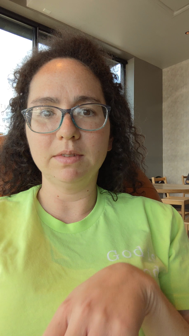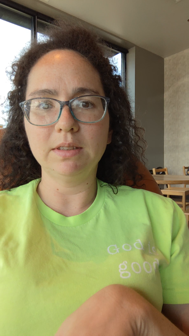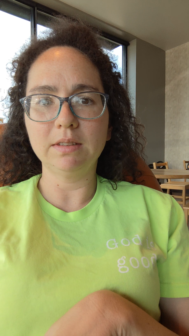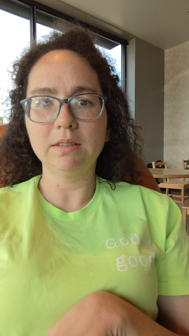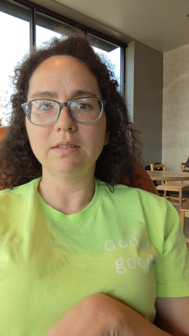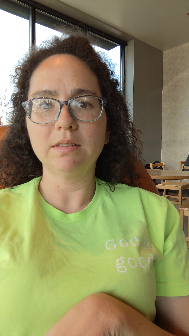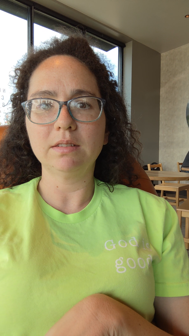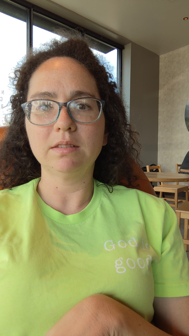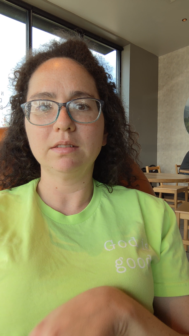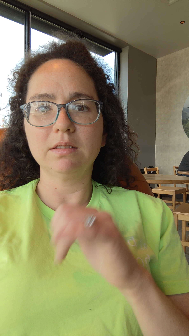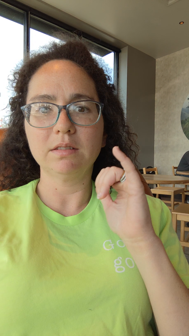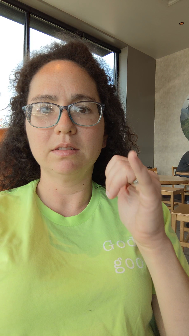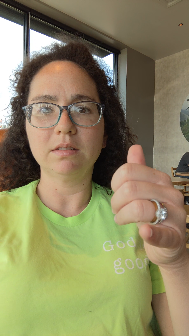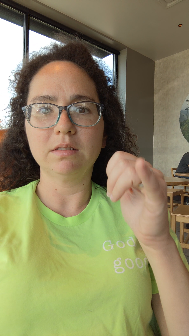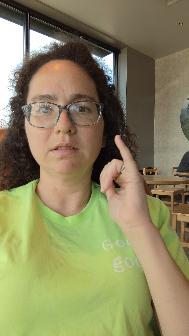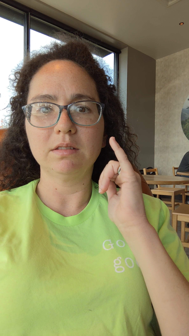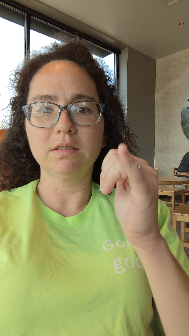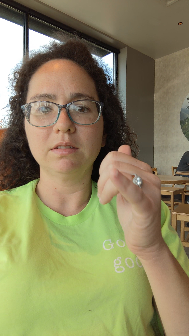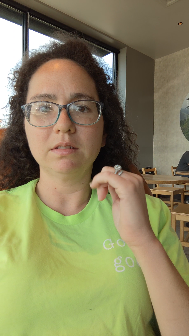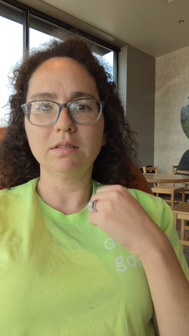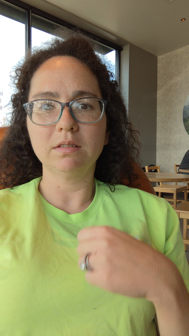rocking chair